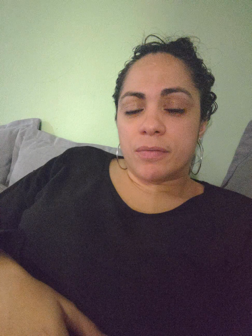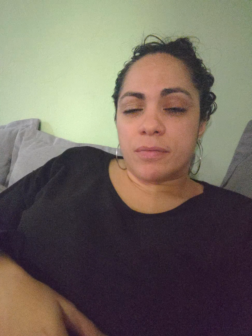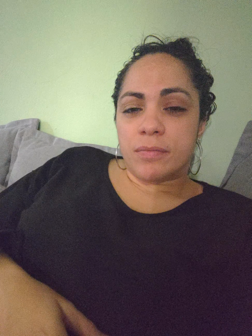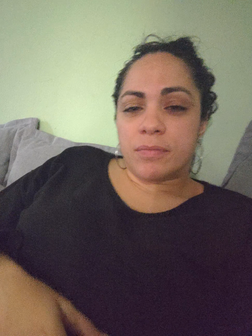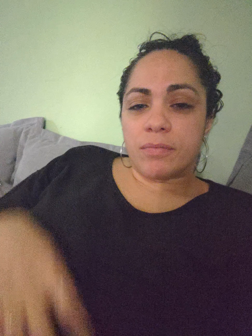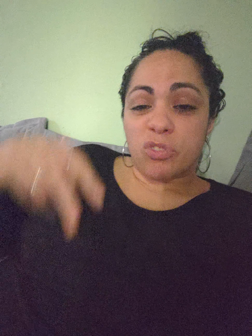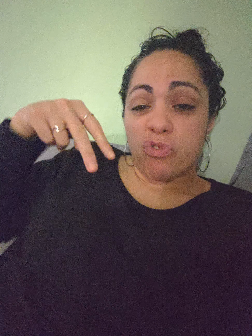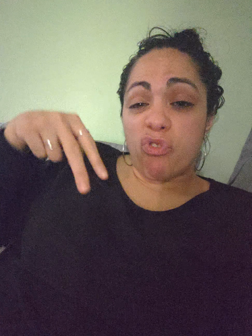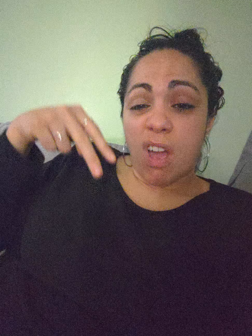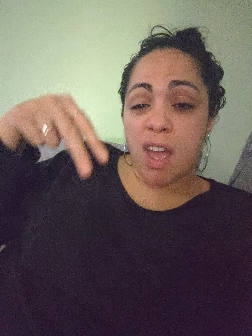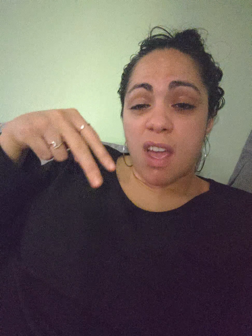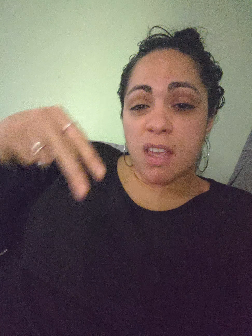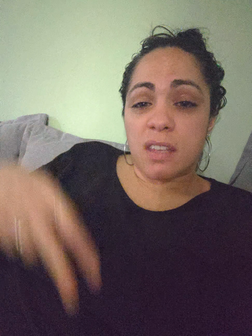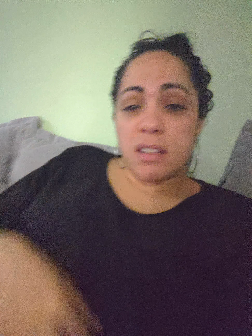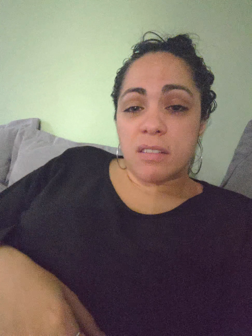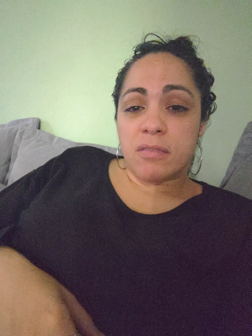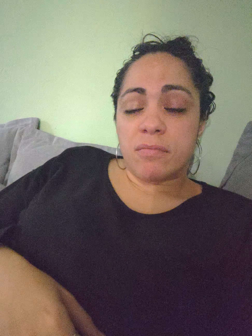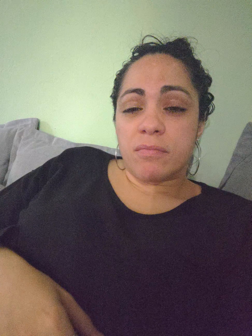ride